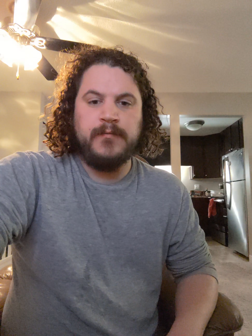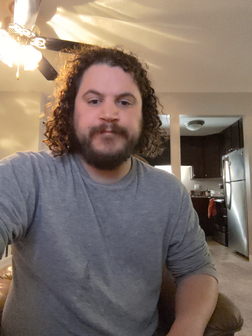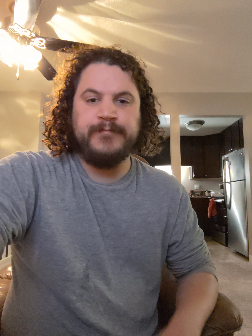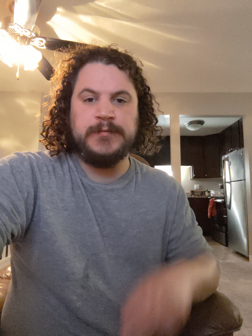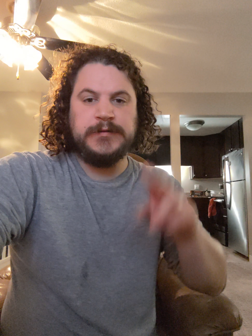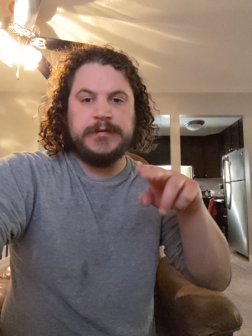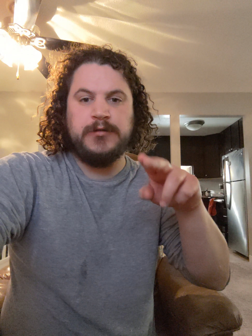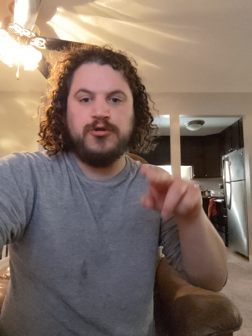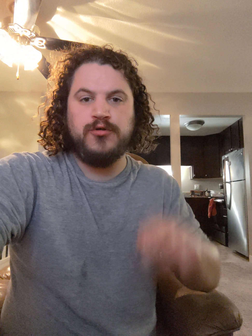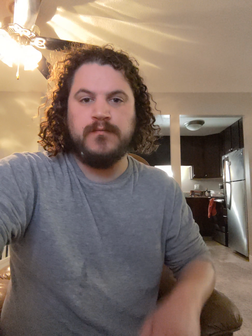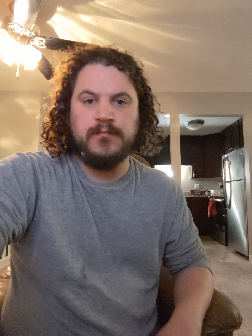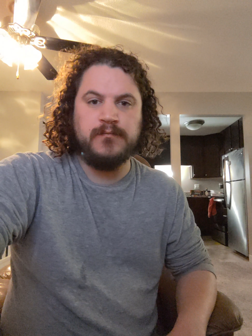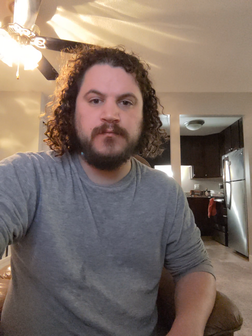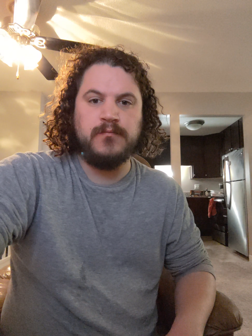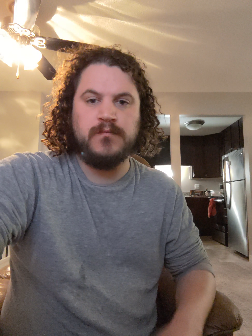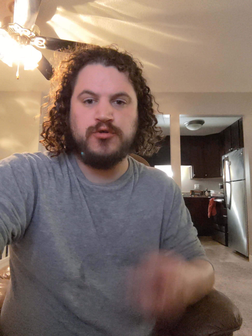chair